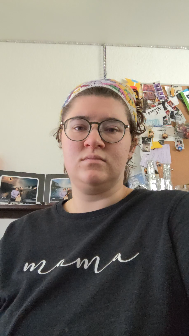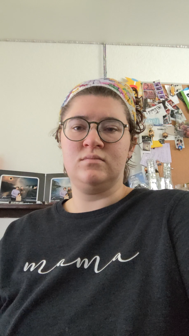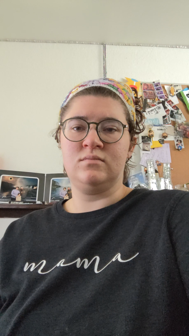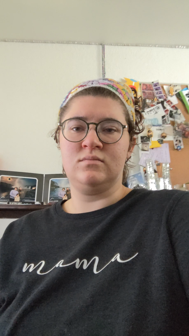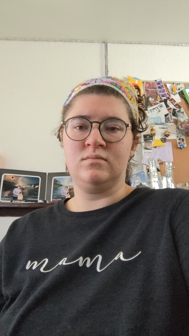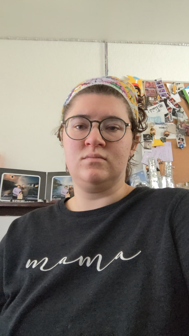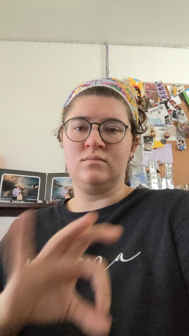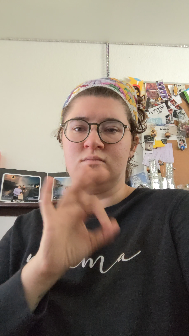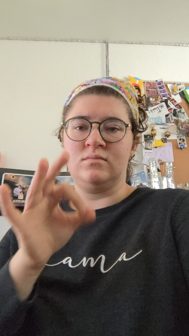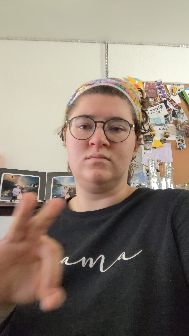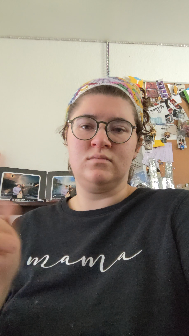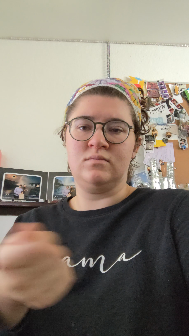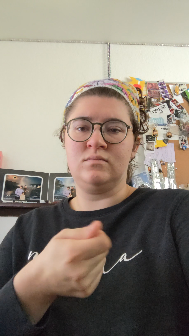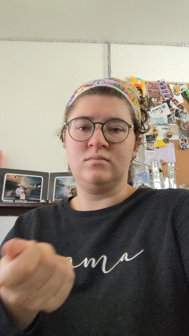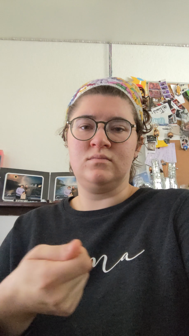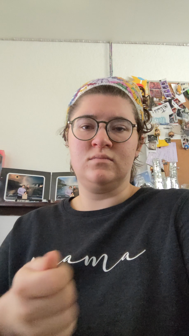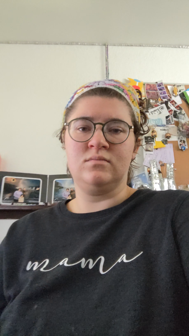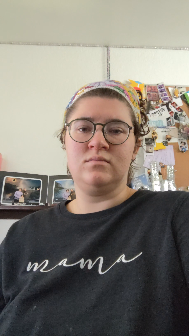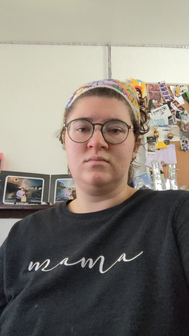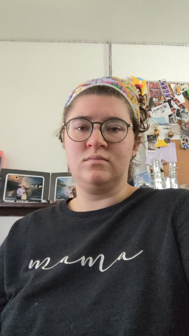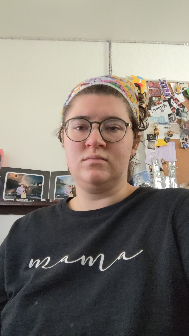hose